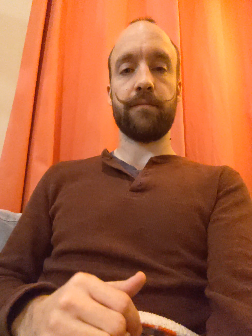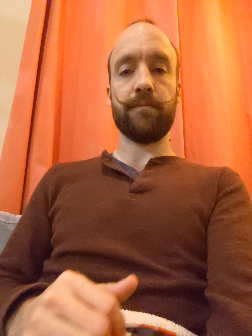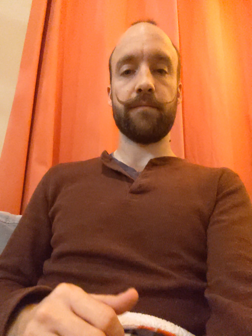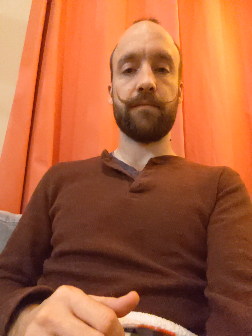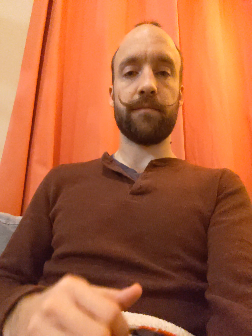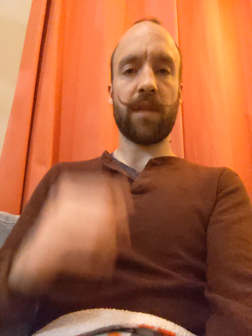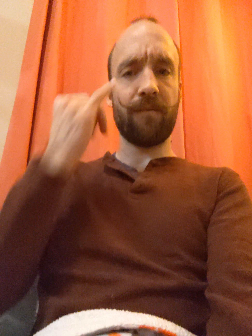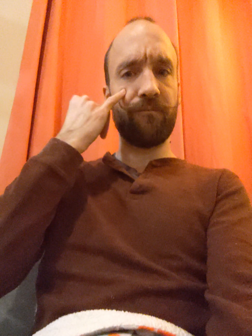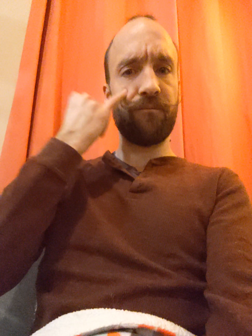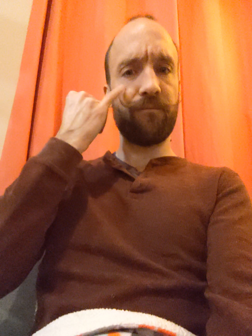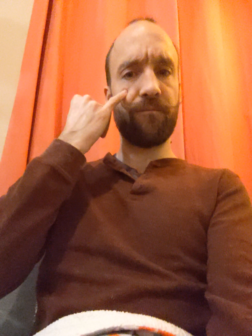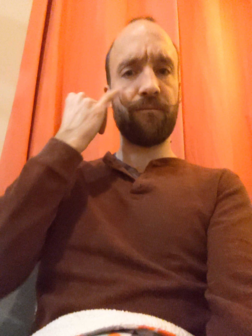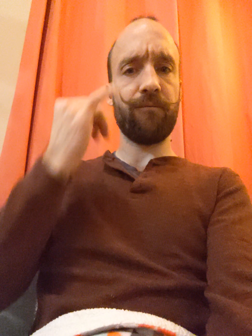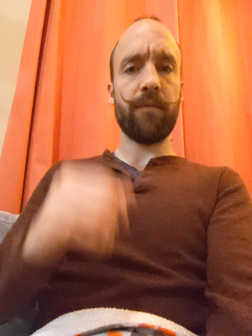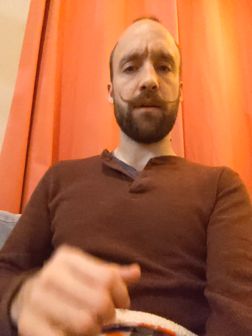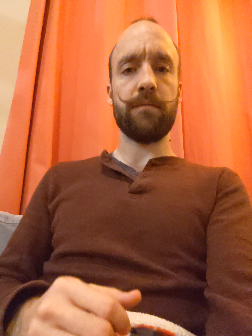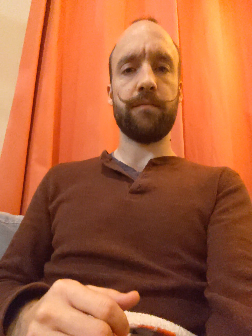if